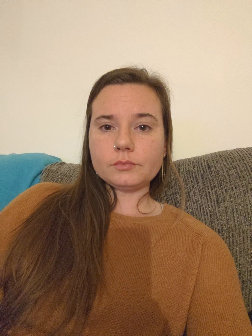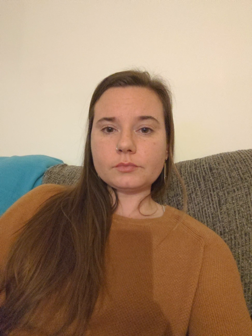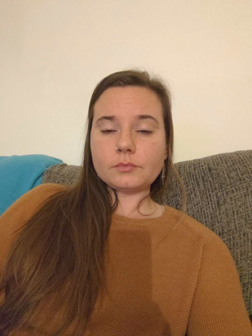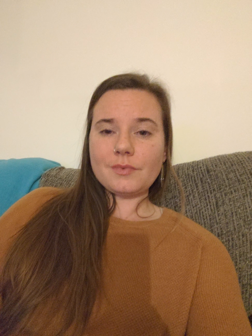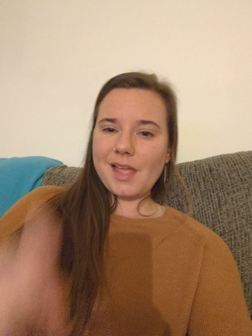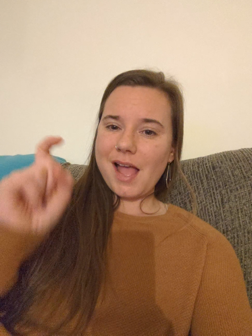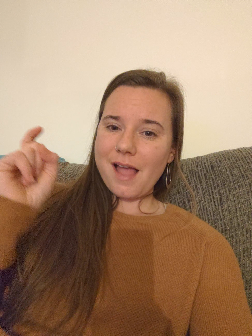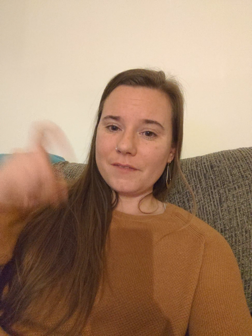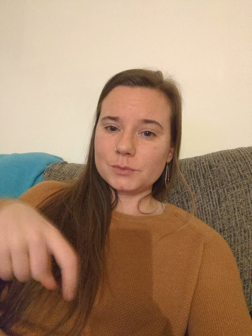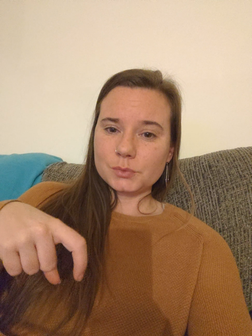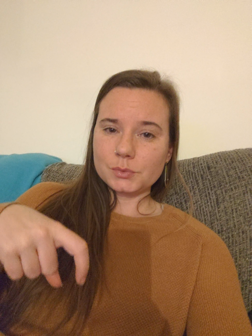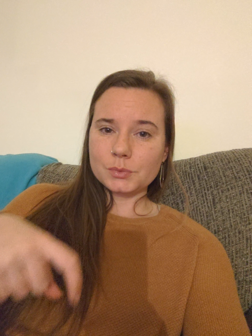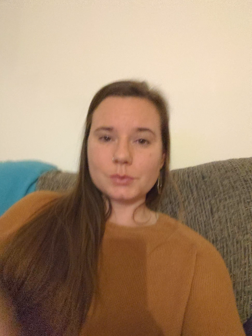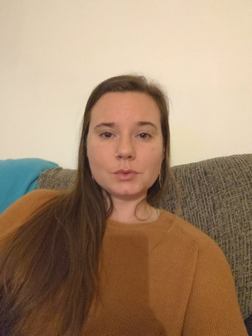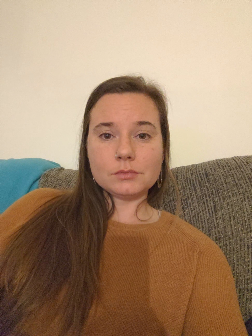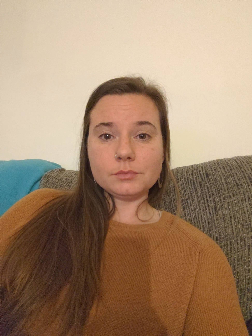have to